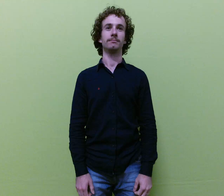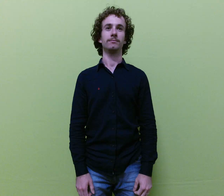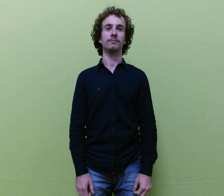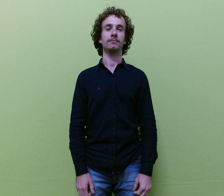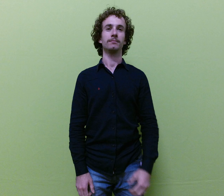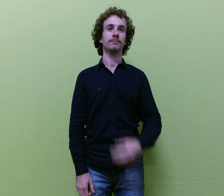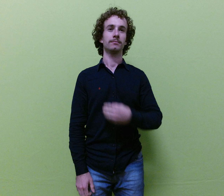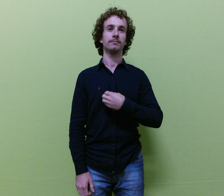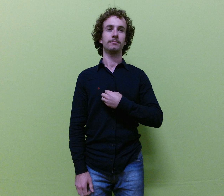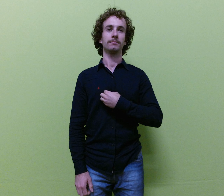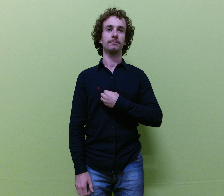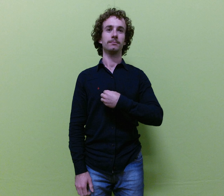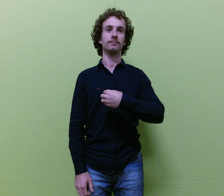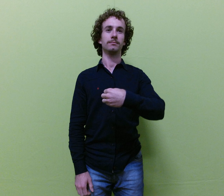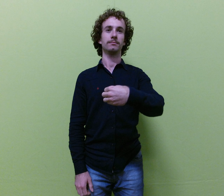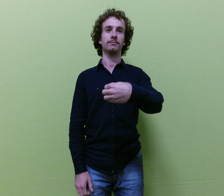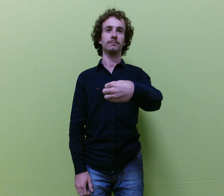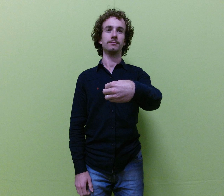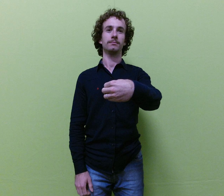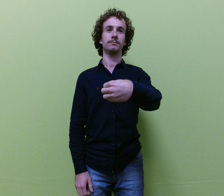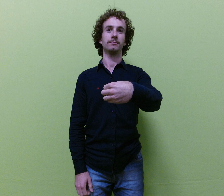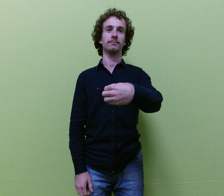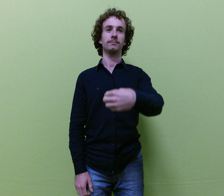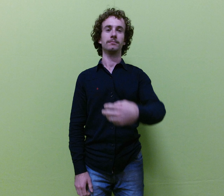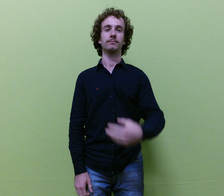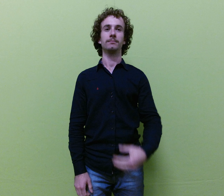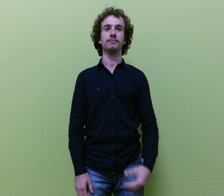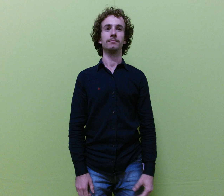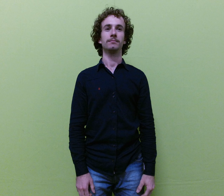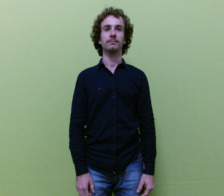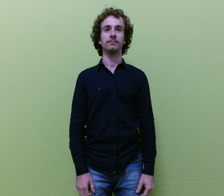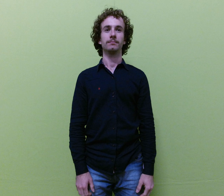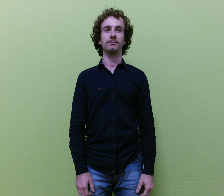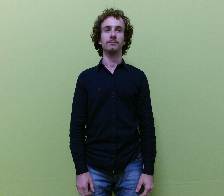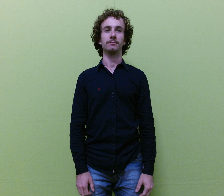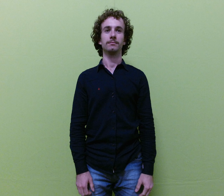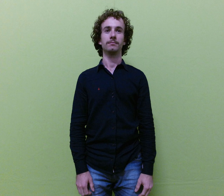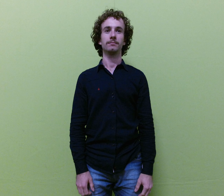filho